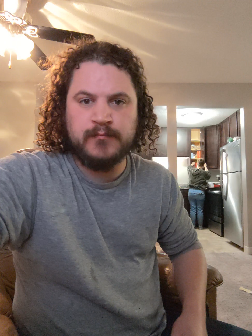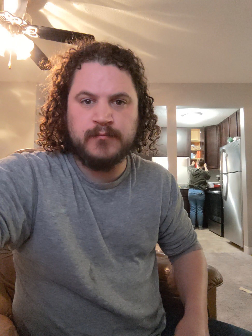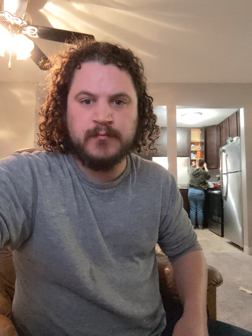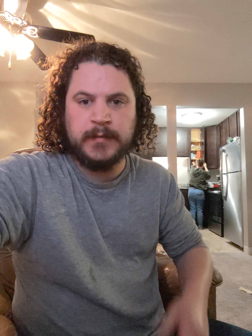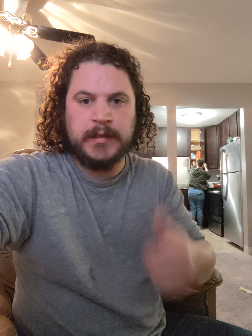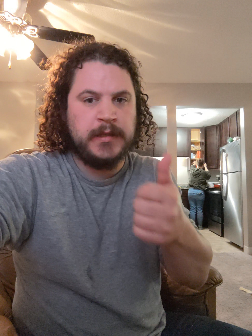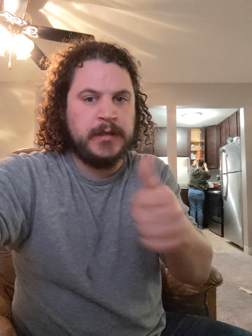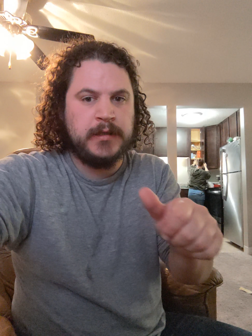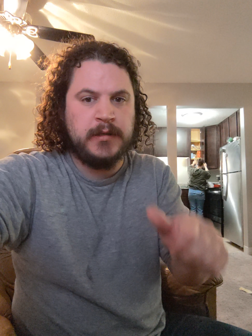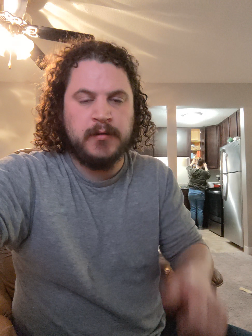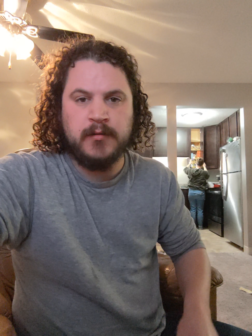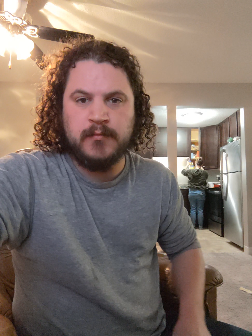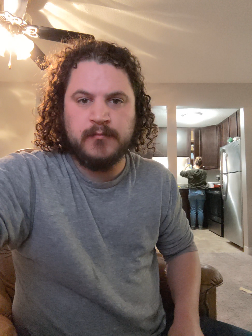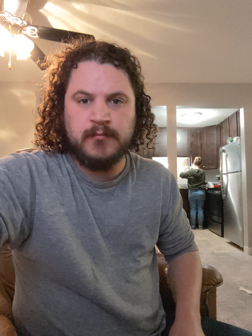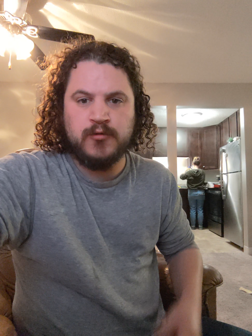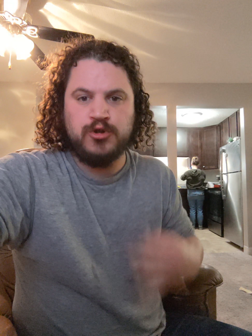any